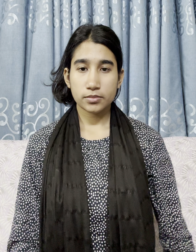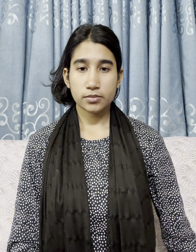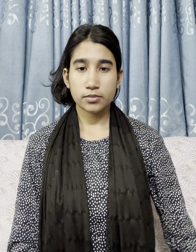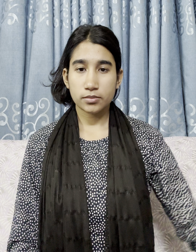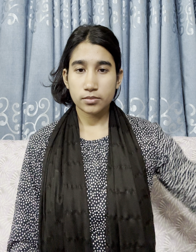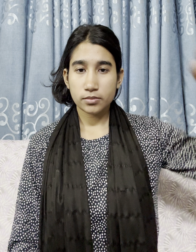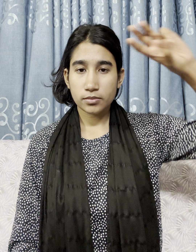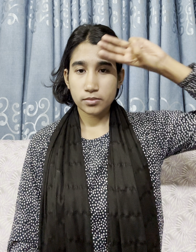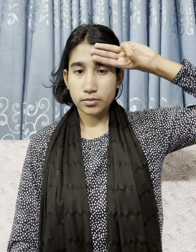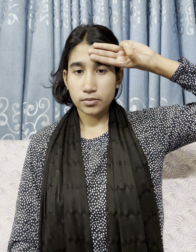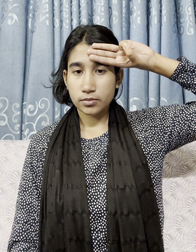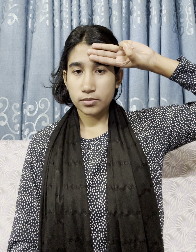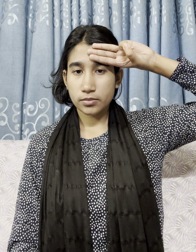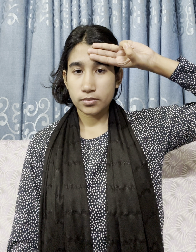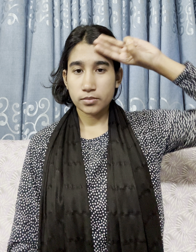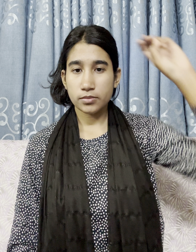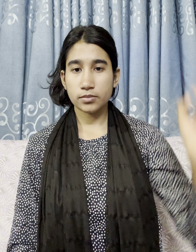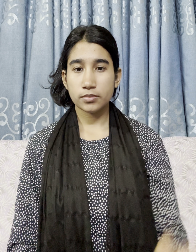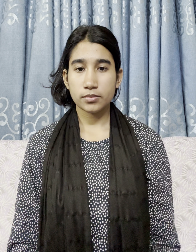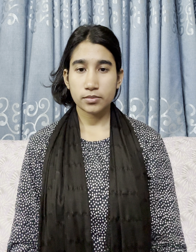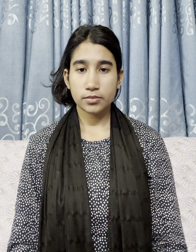স্কাউট